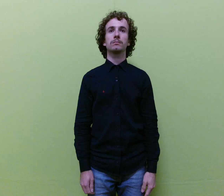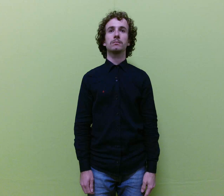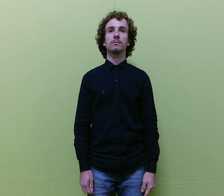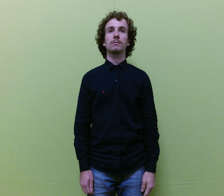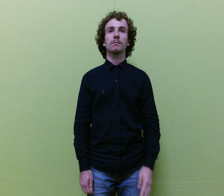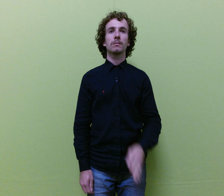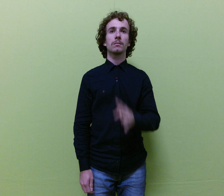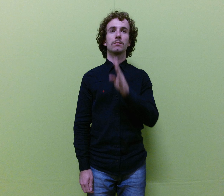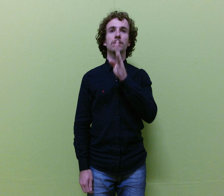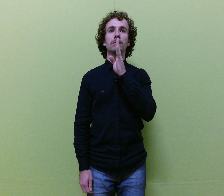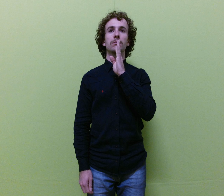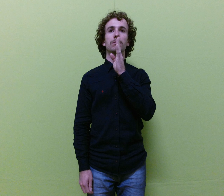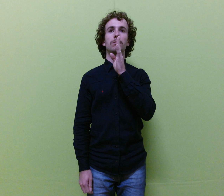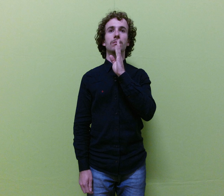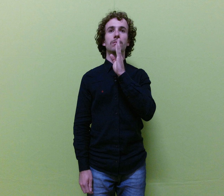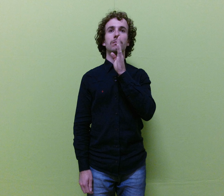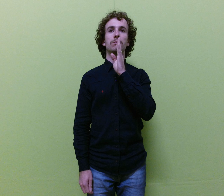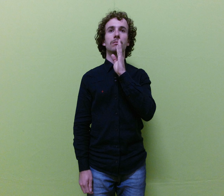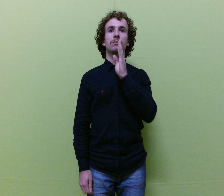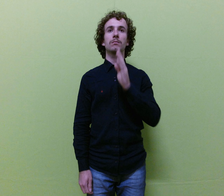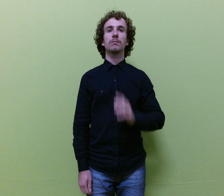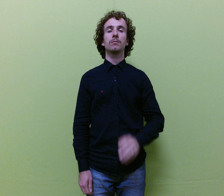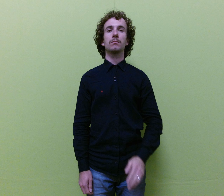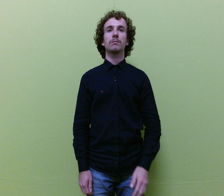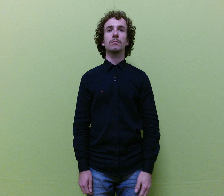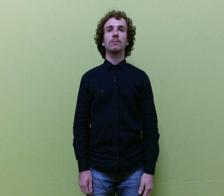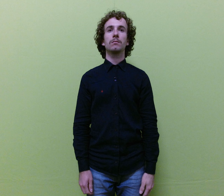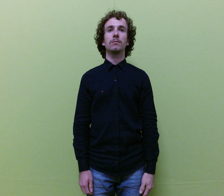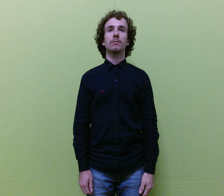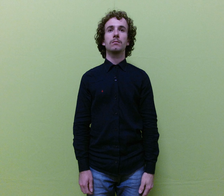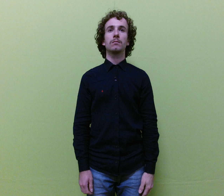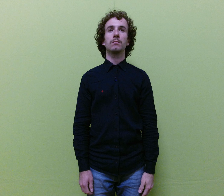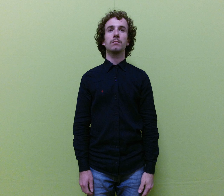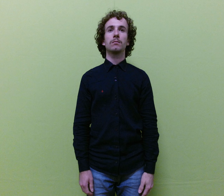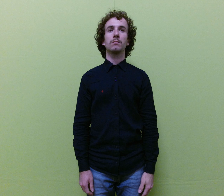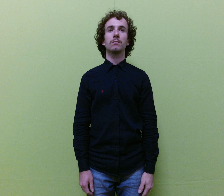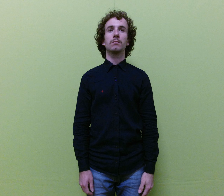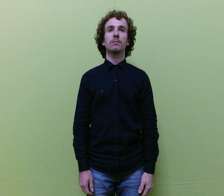conhecer